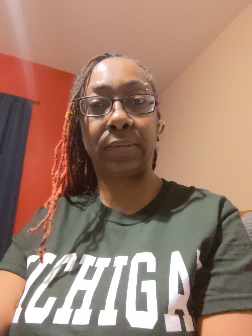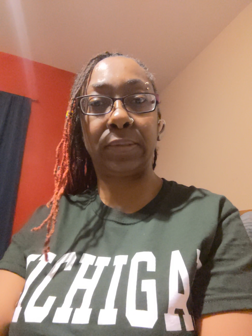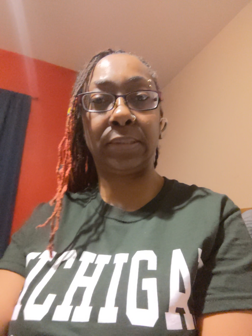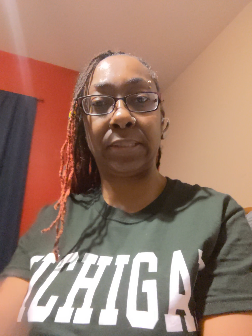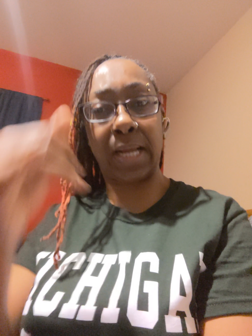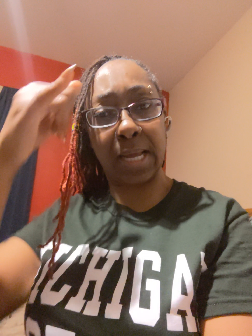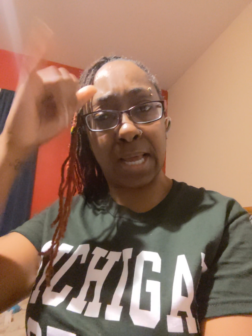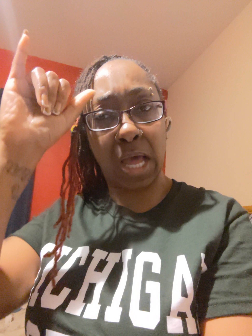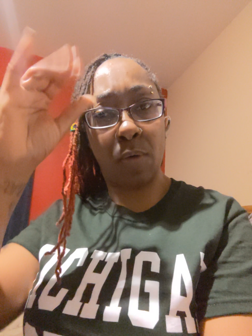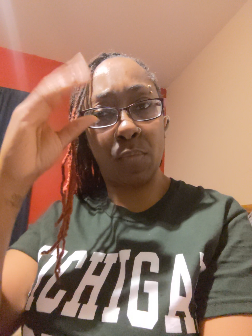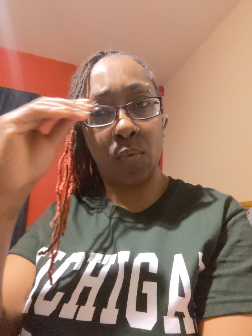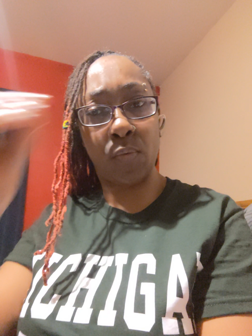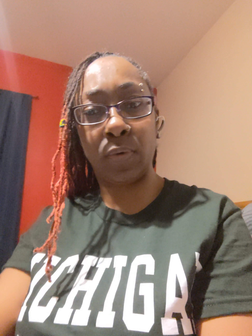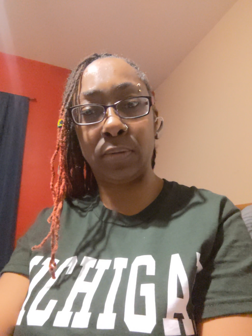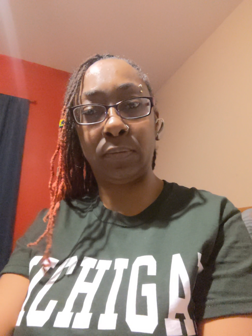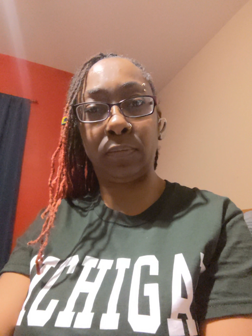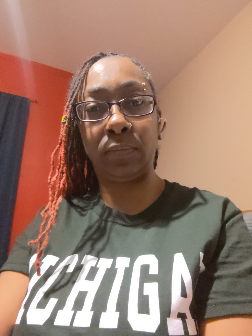cowboy